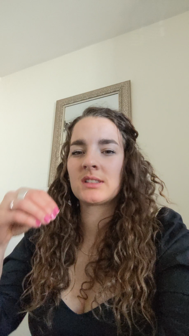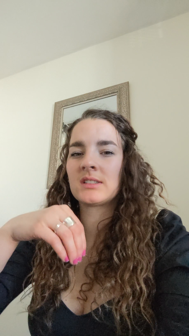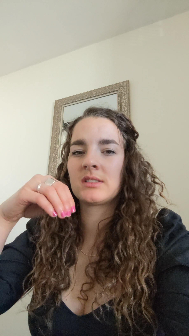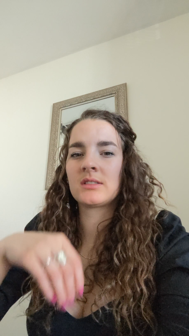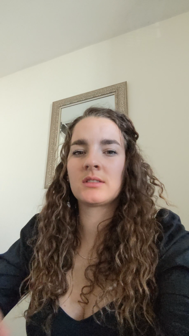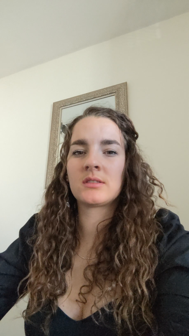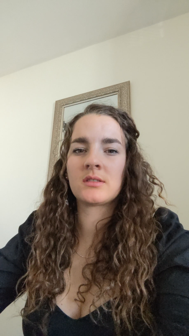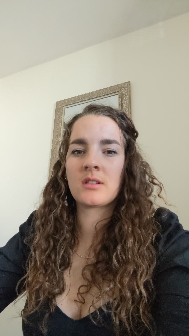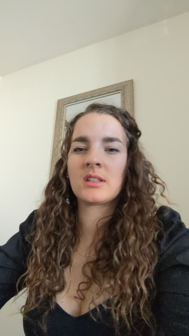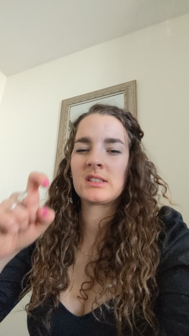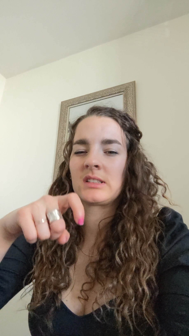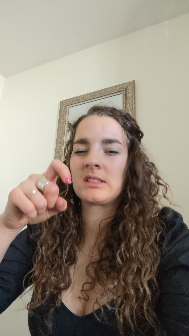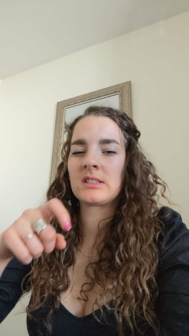need